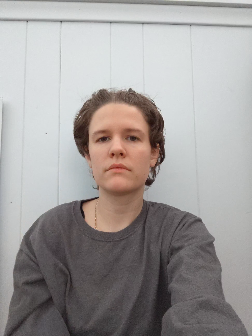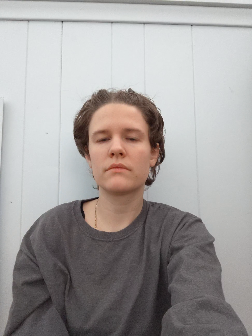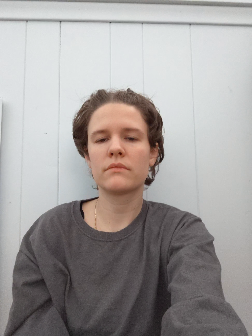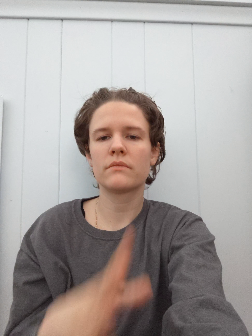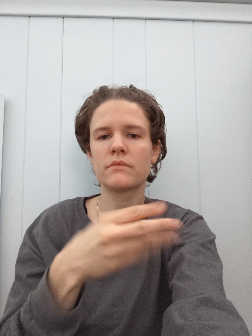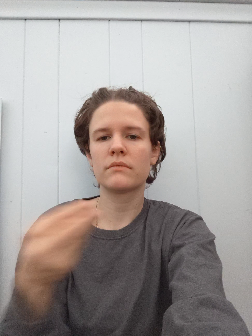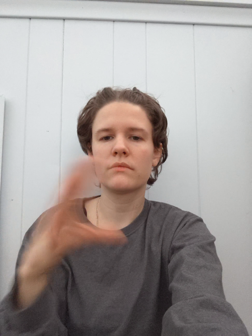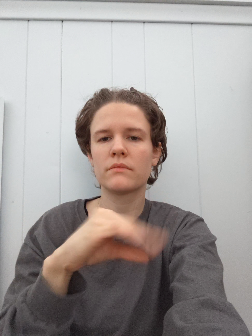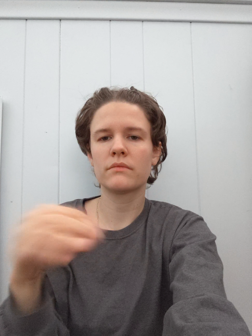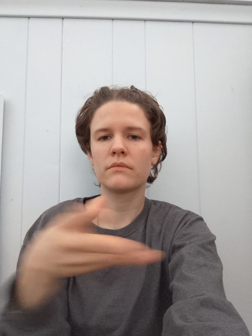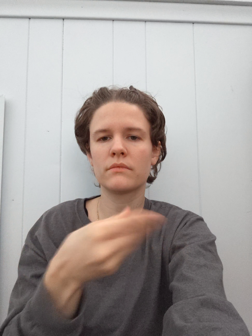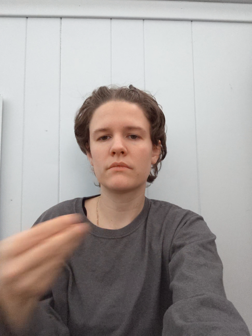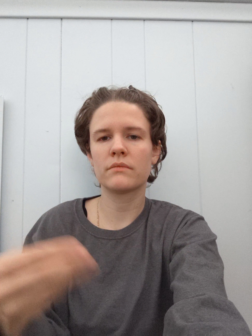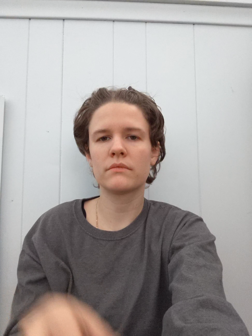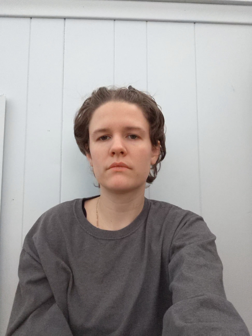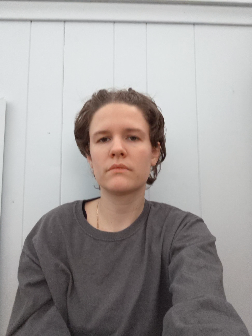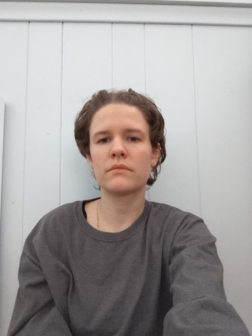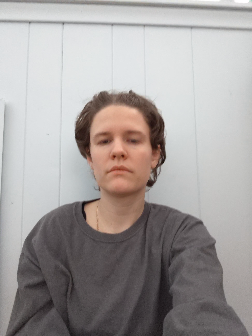story